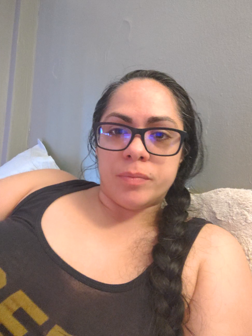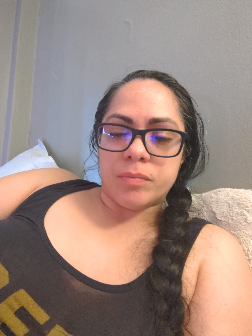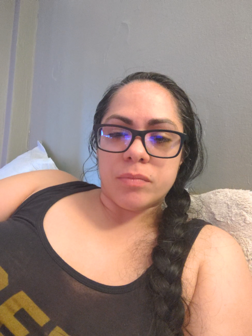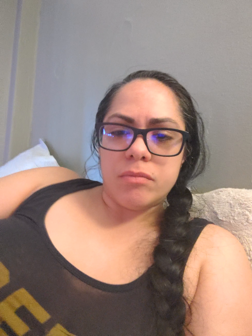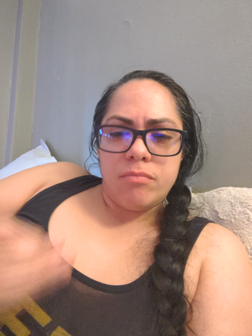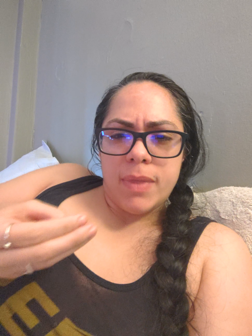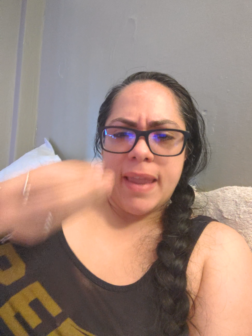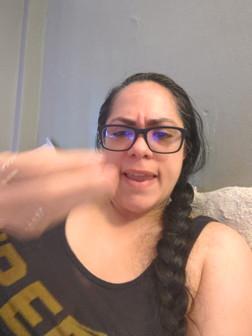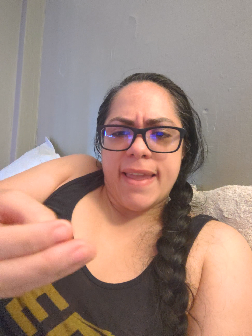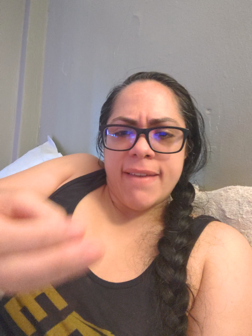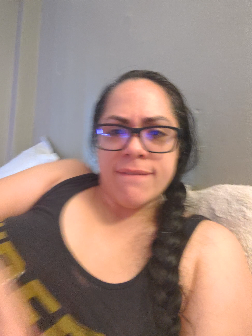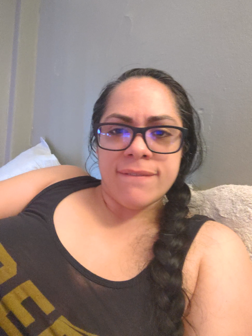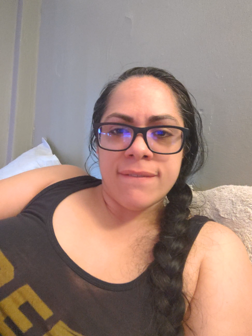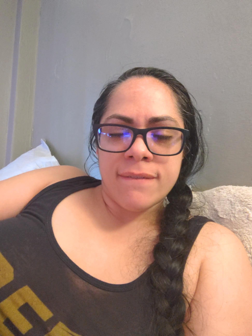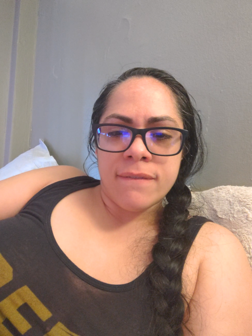give